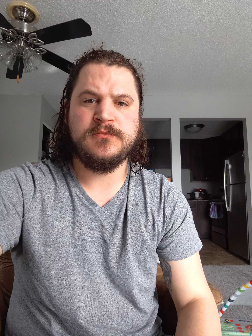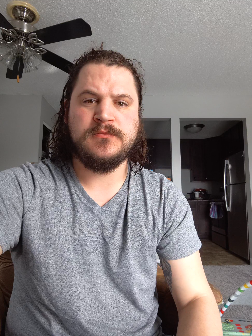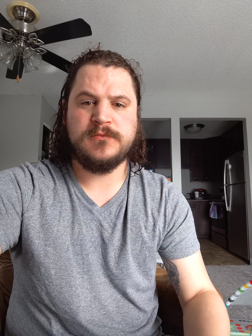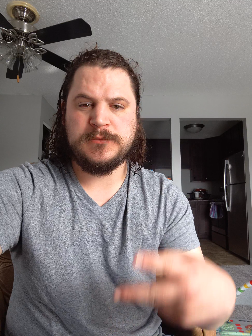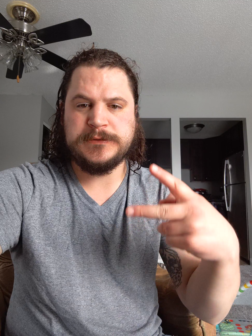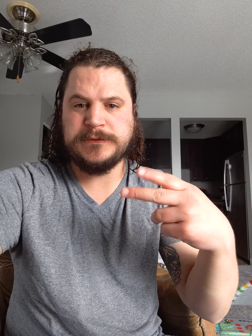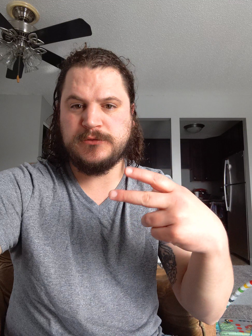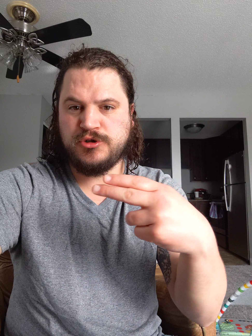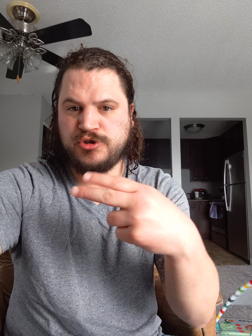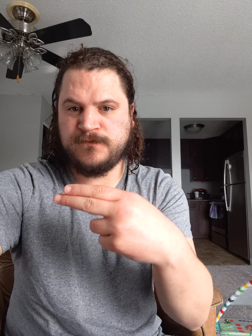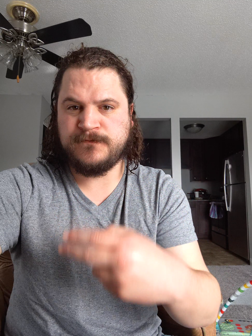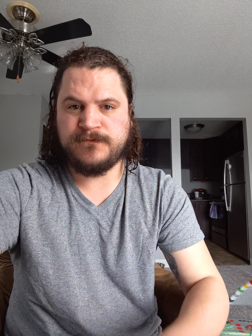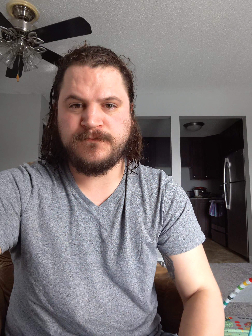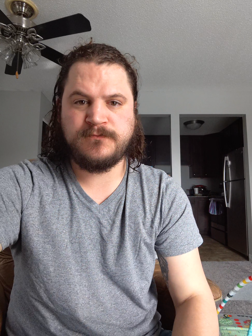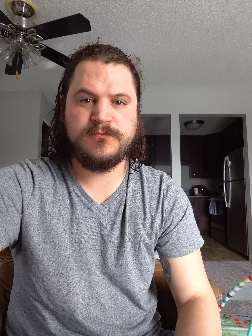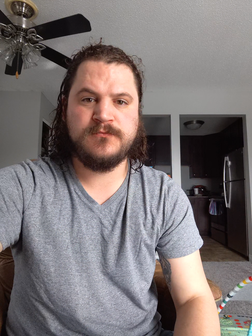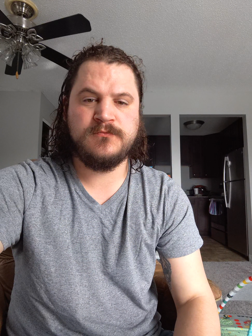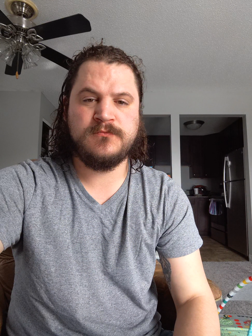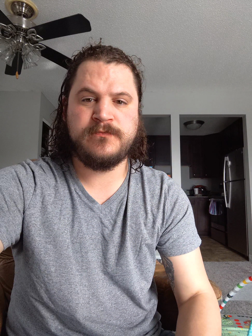scissors